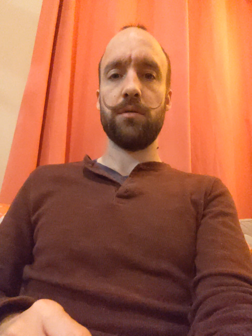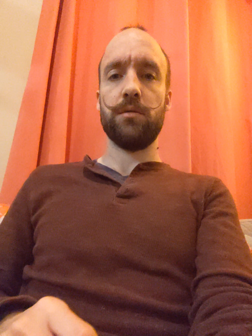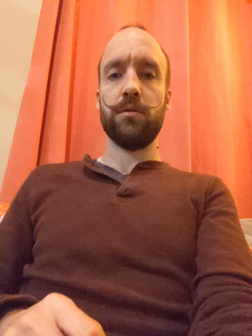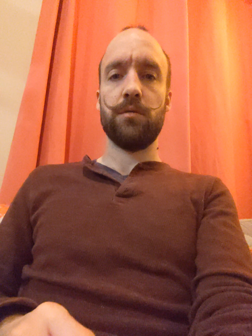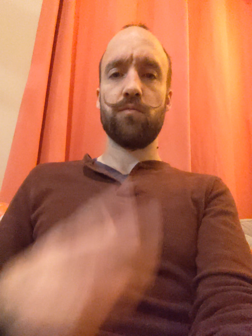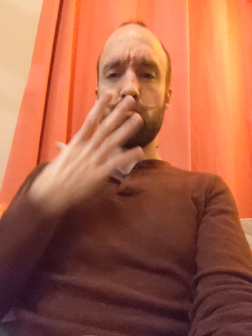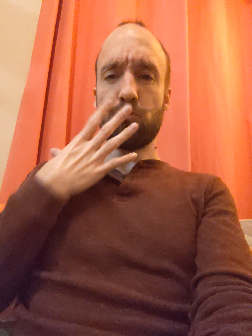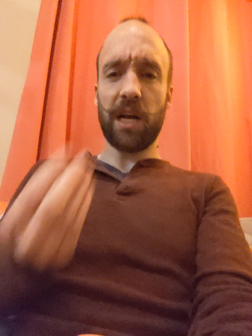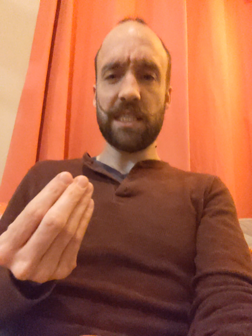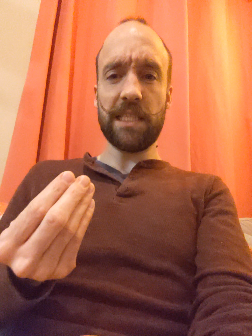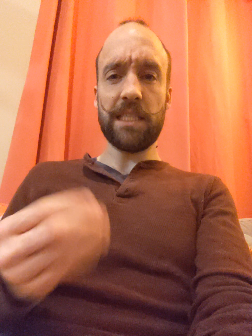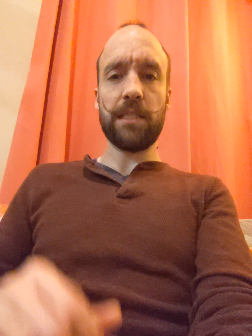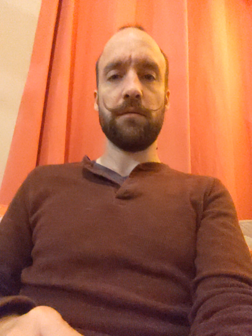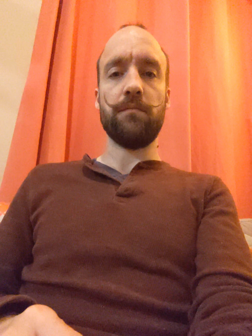wet